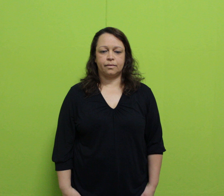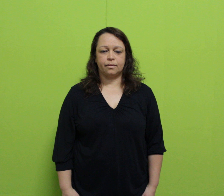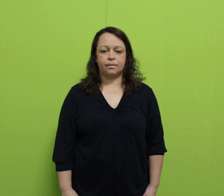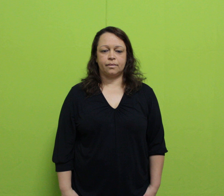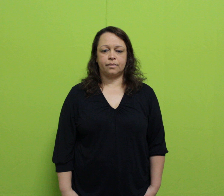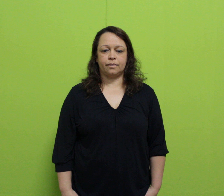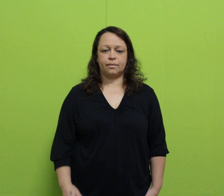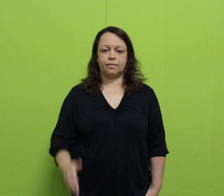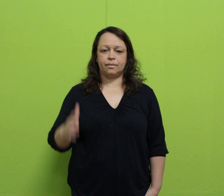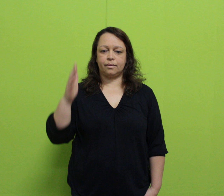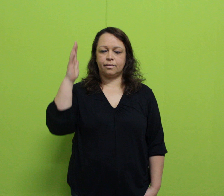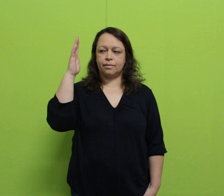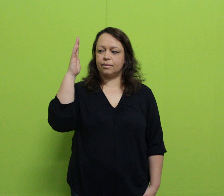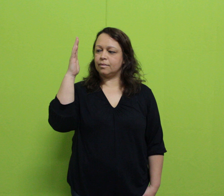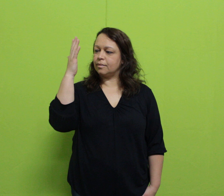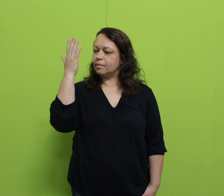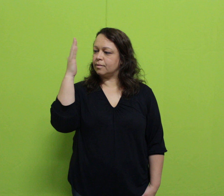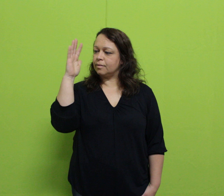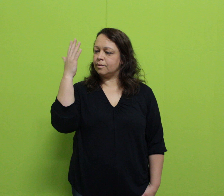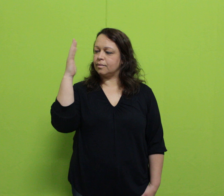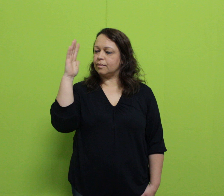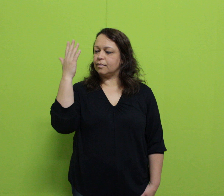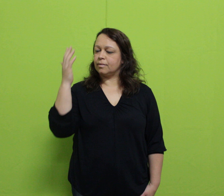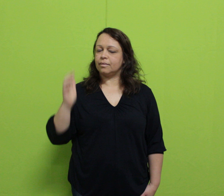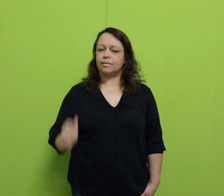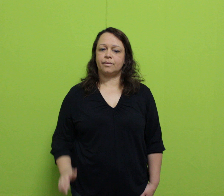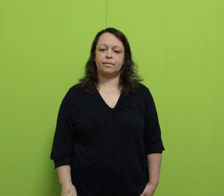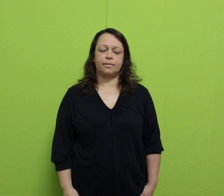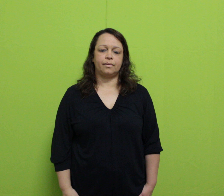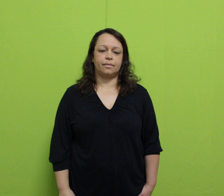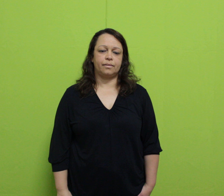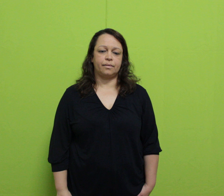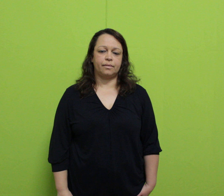espelho